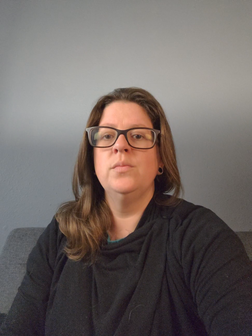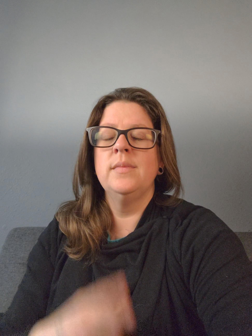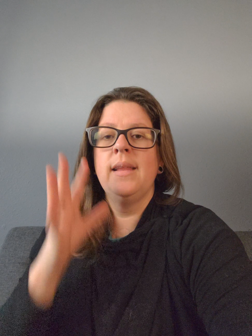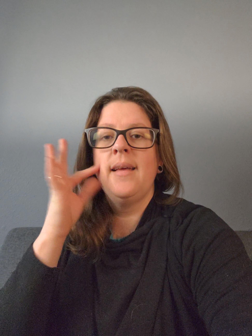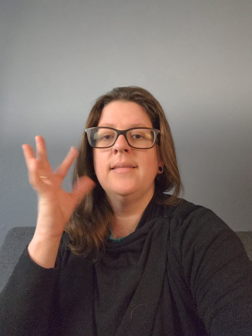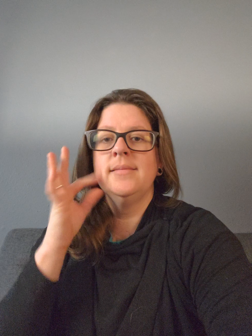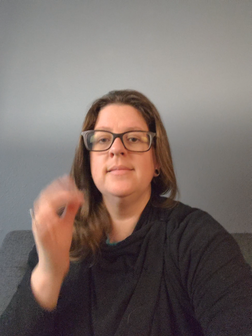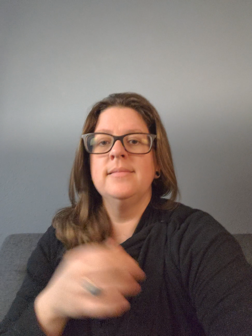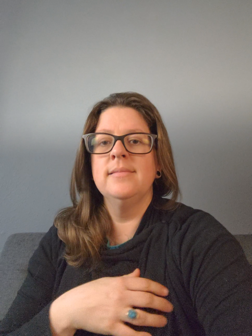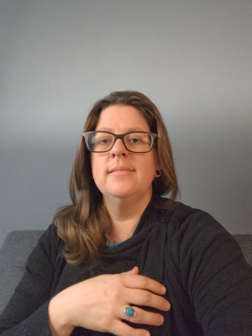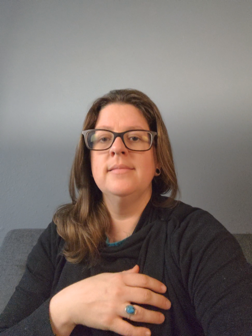cat